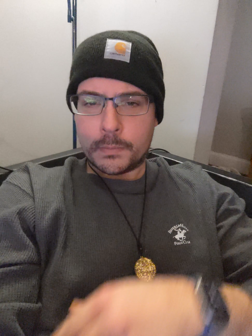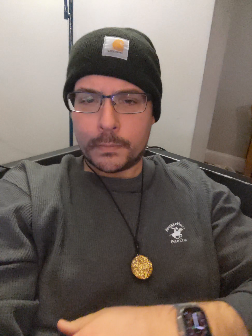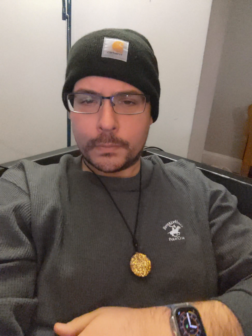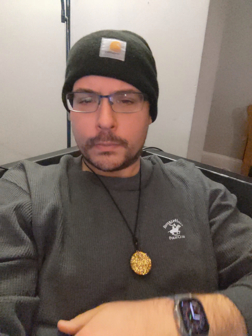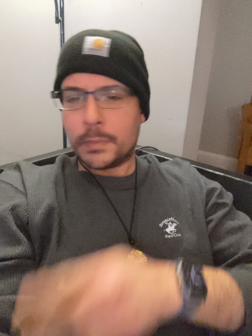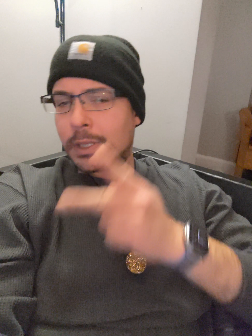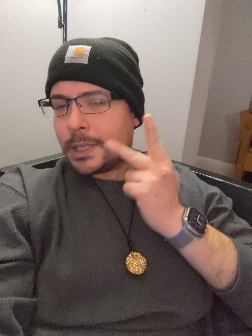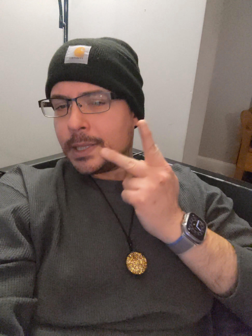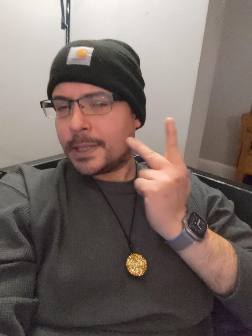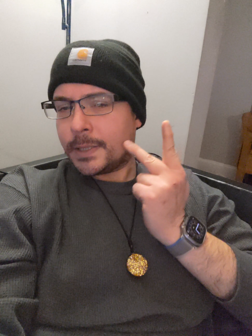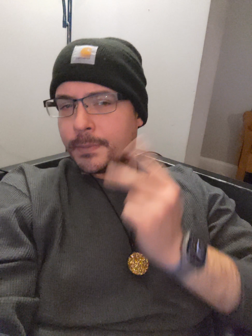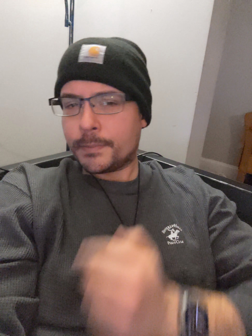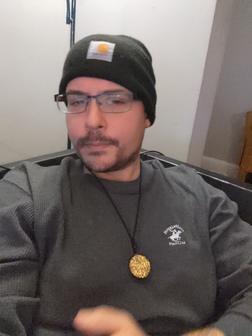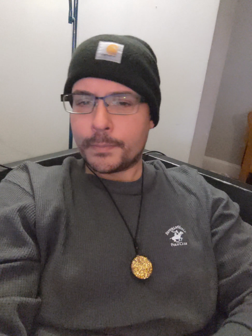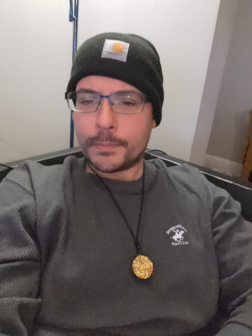kitty